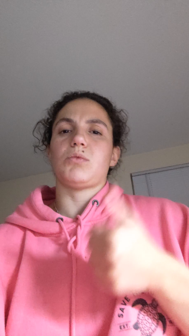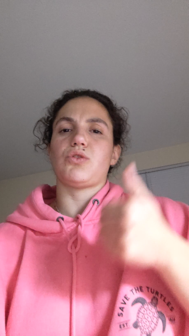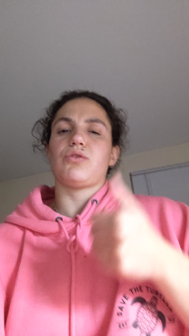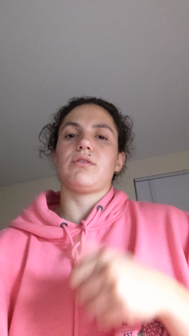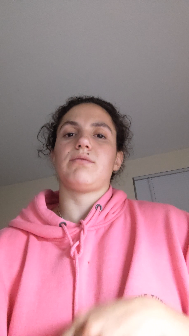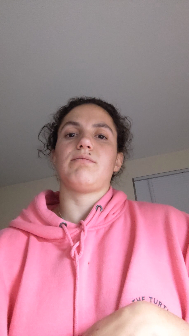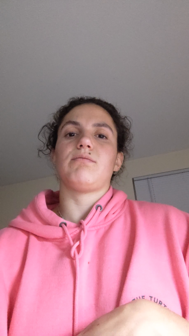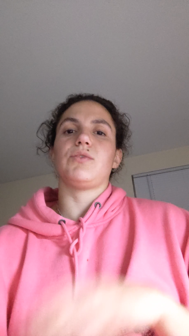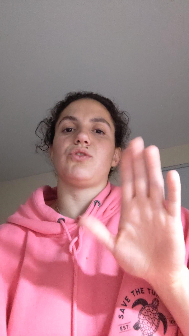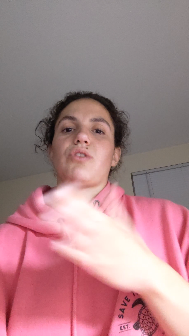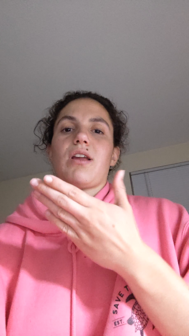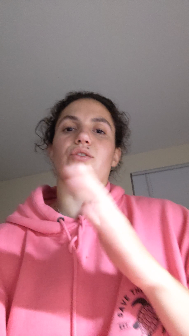share